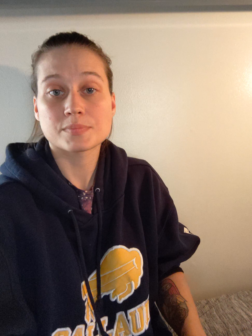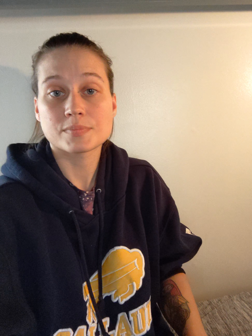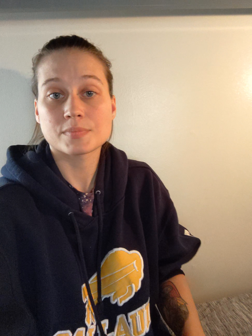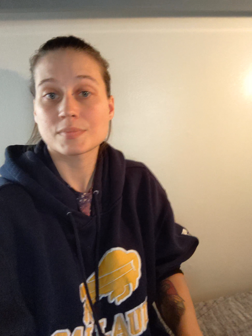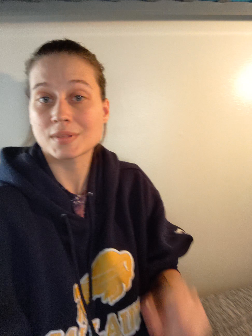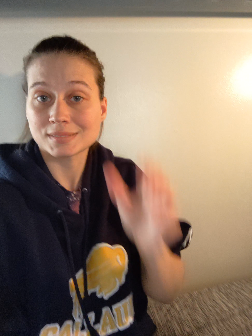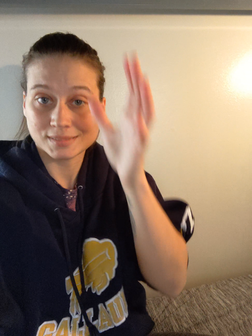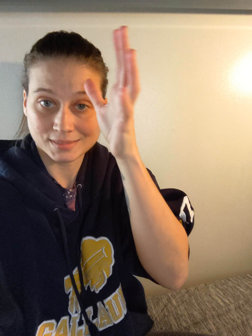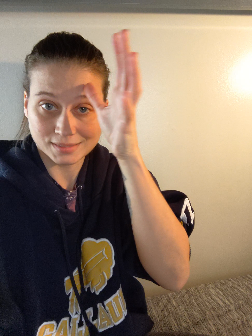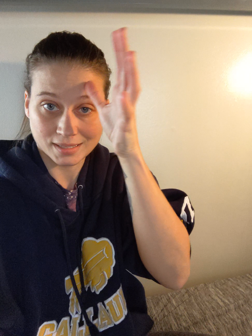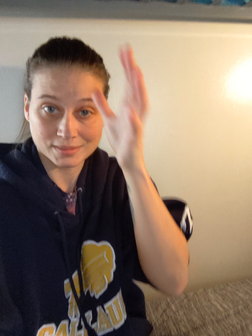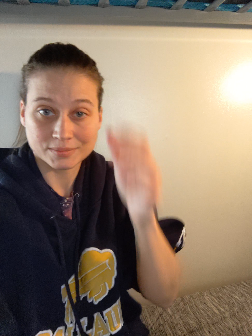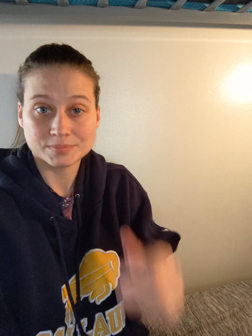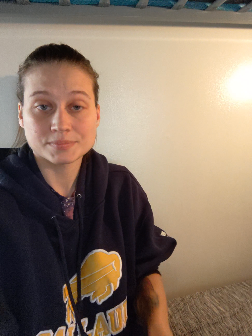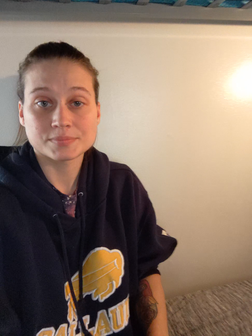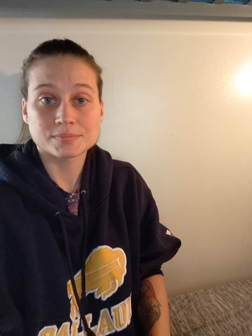dad